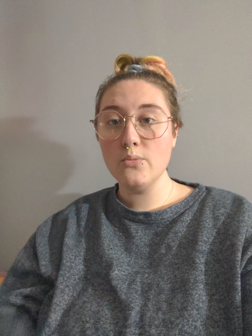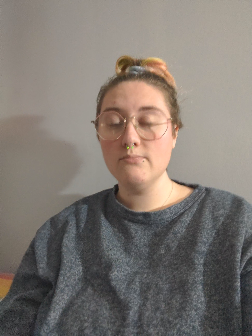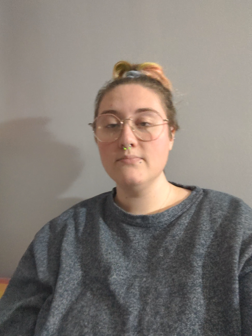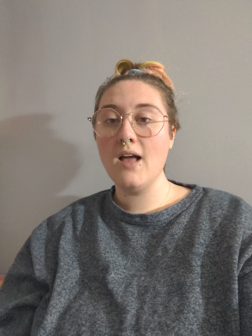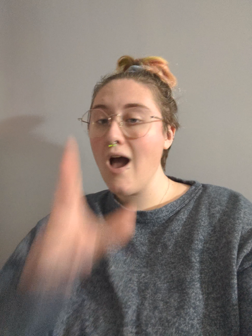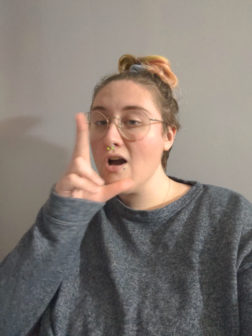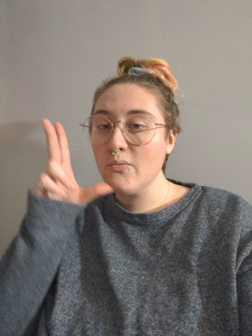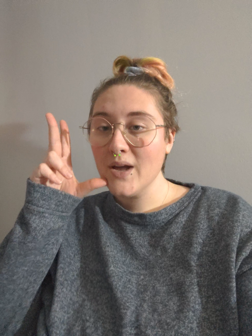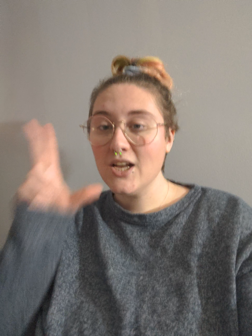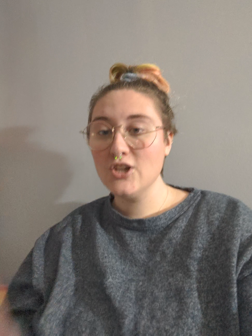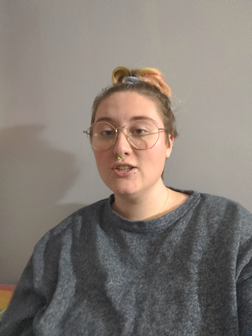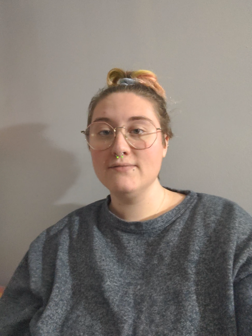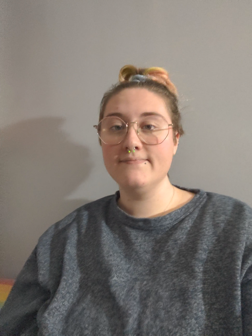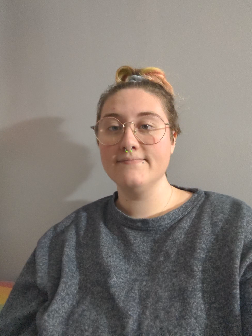underwear